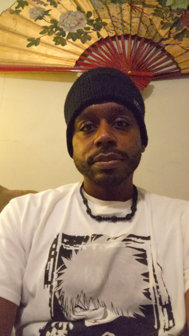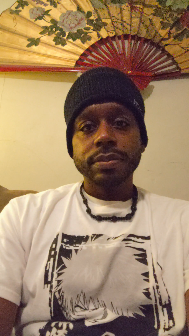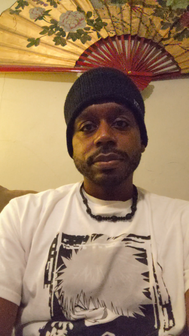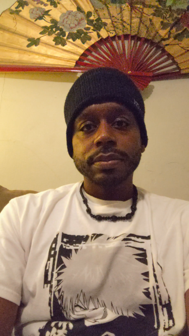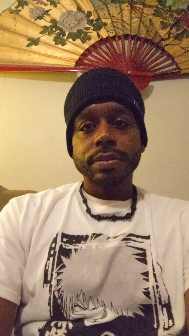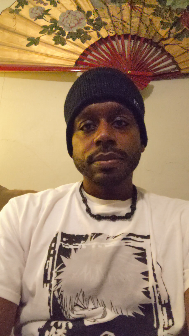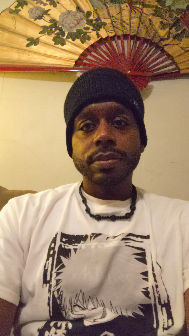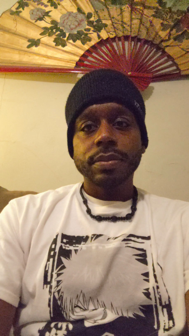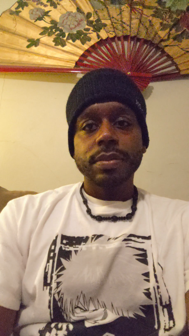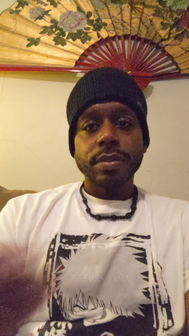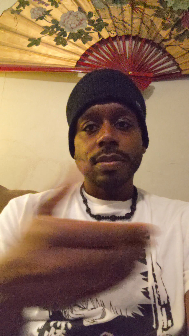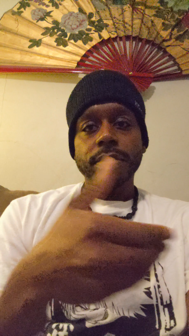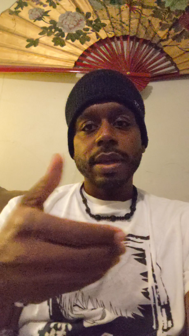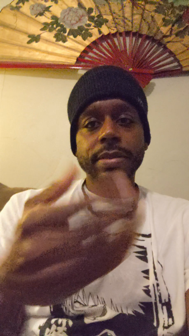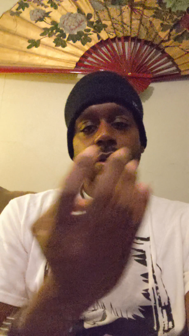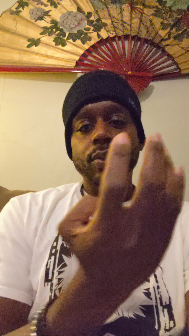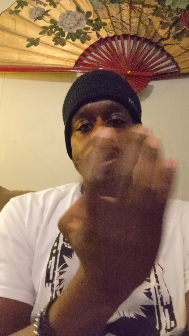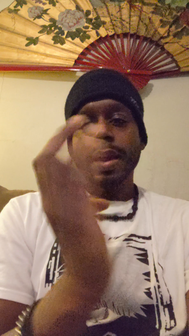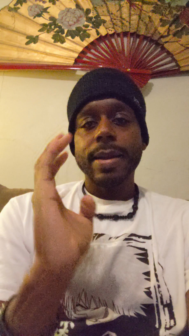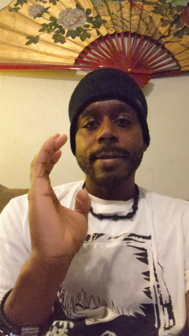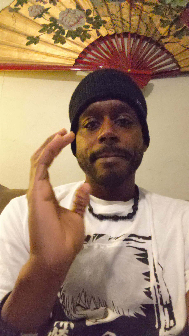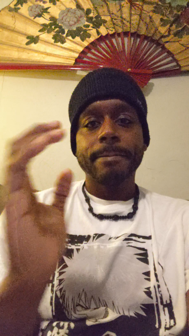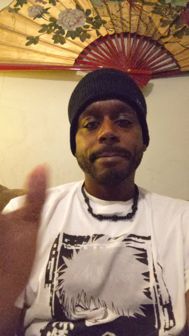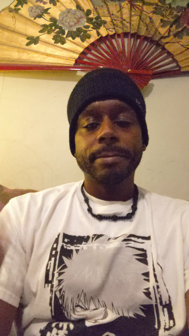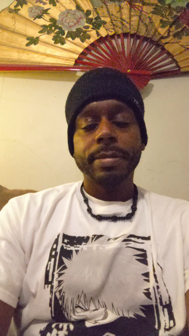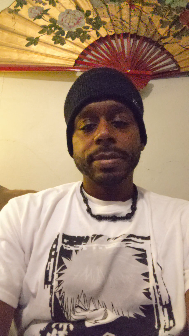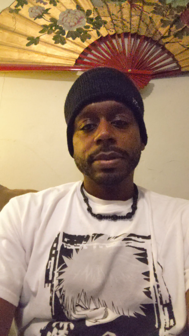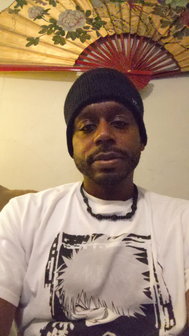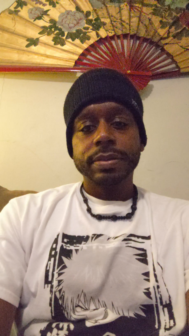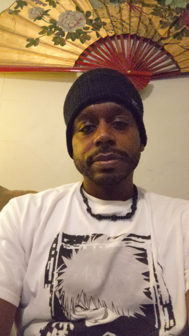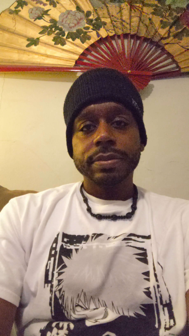crib